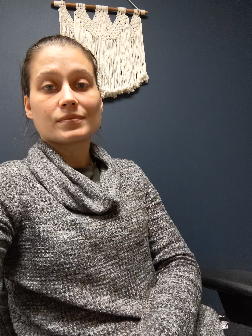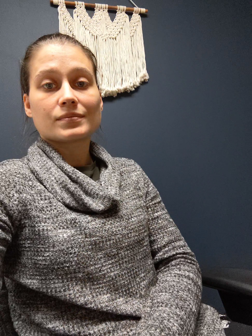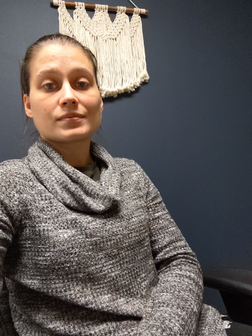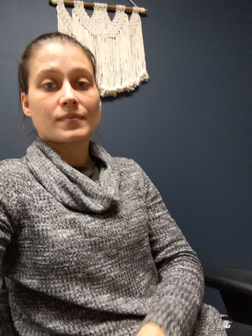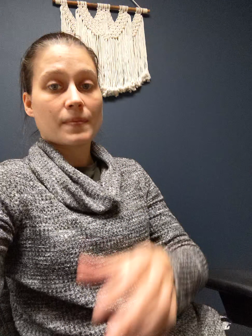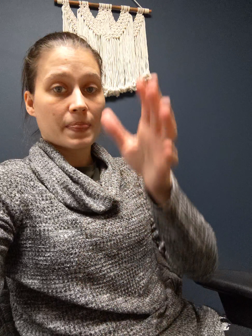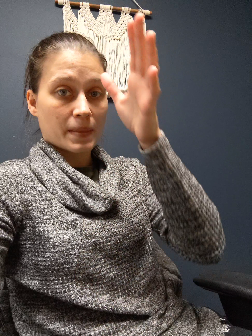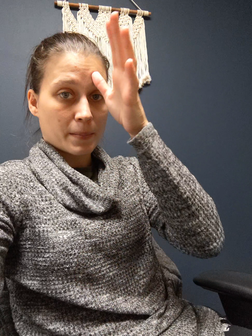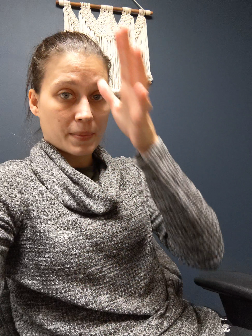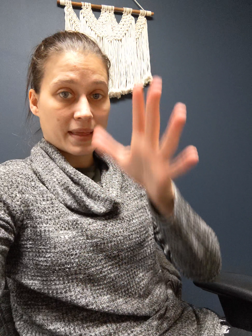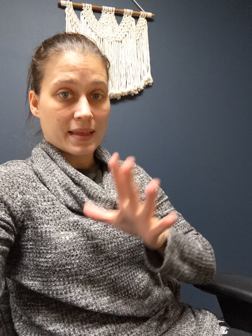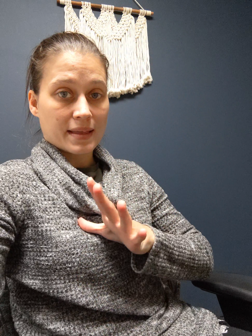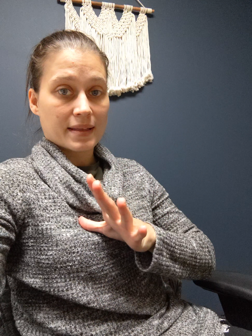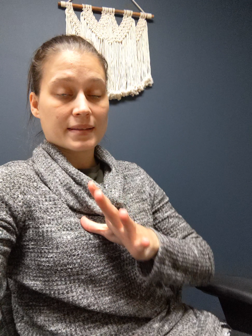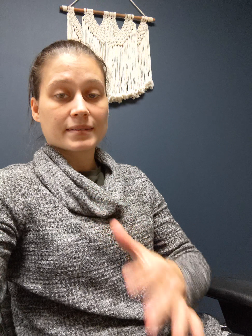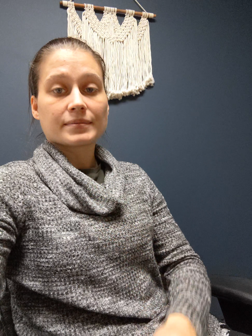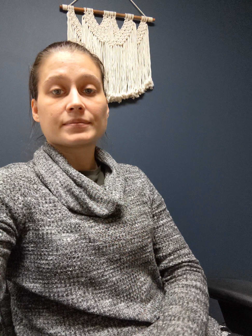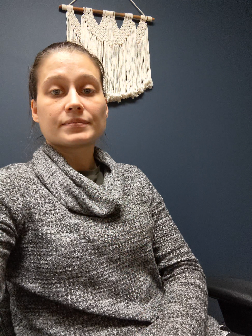man